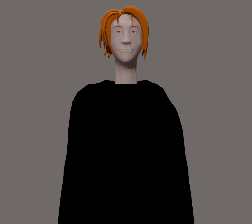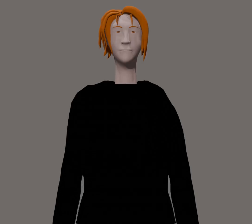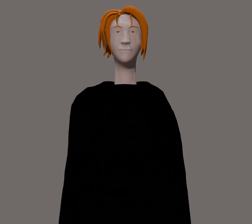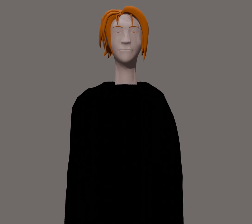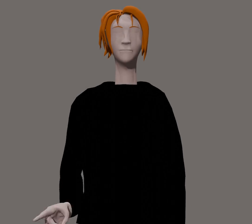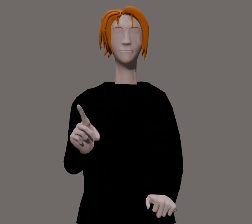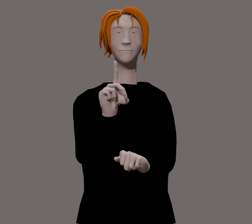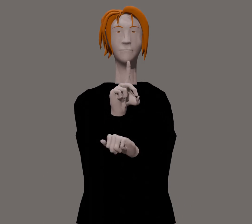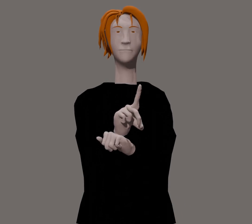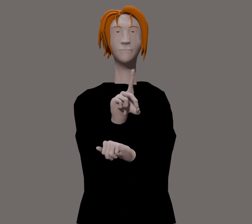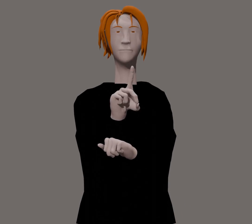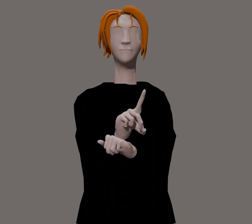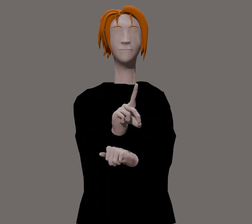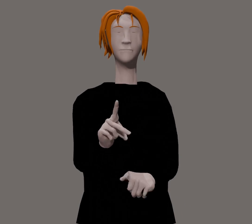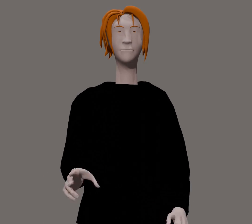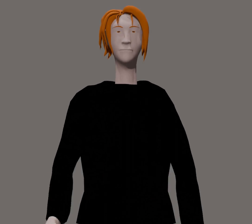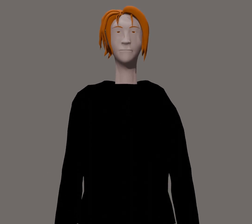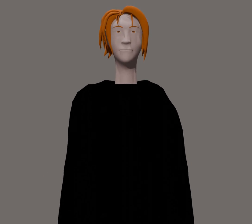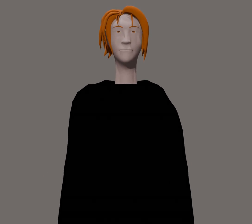Chore